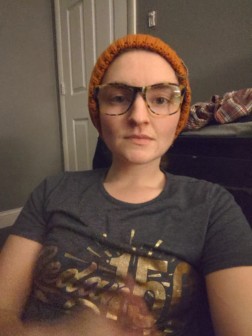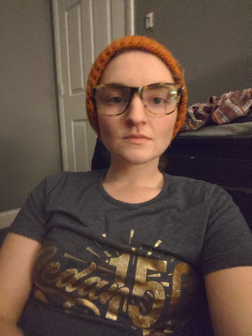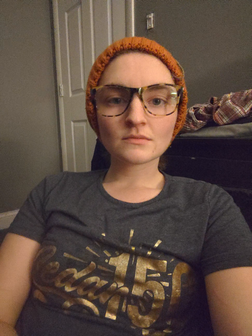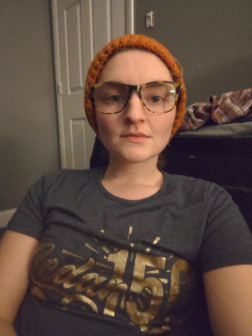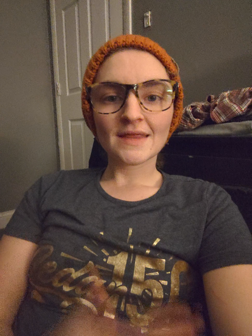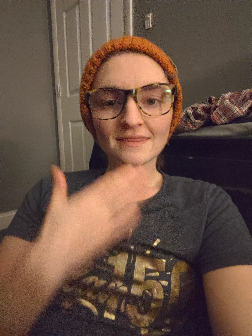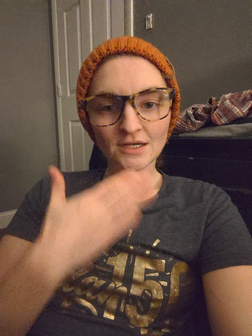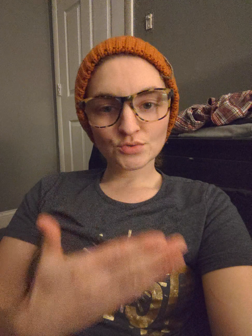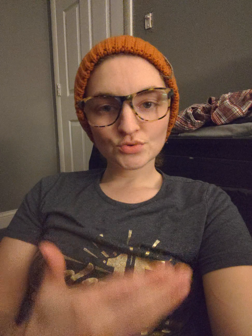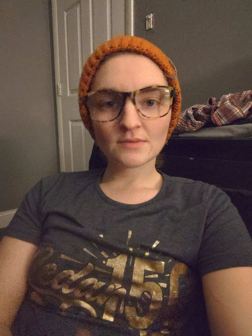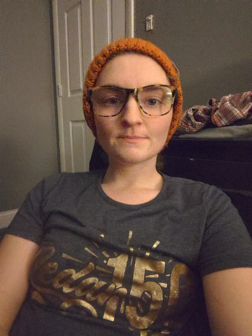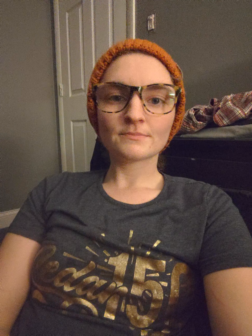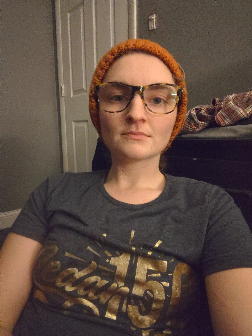thank you